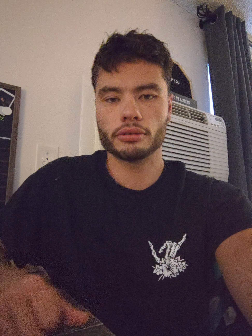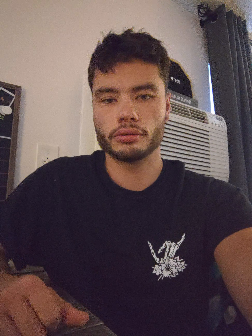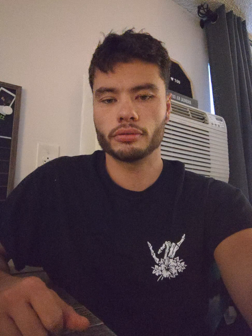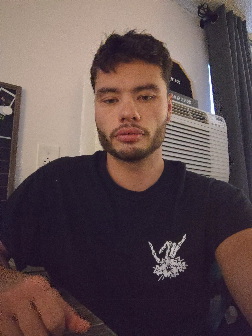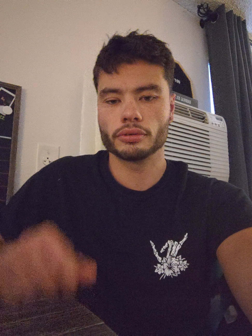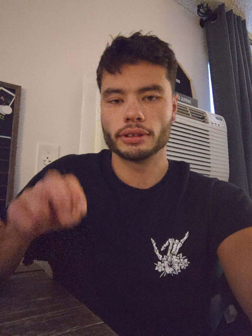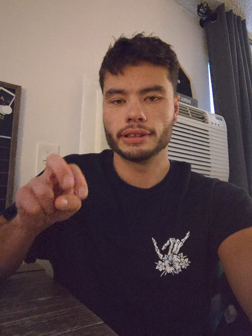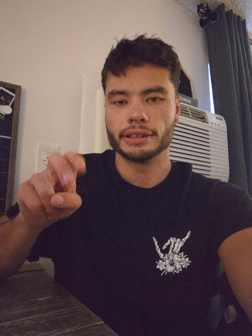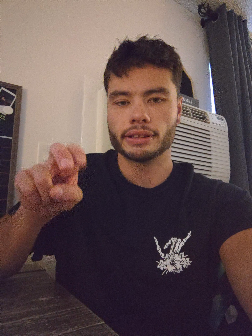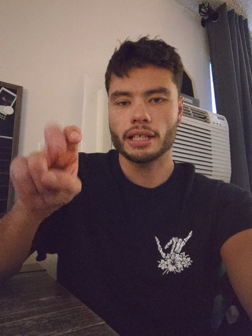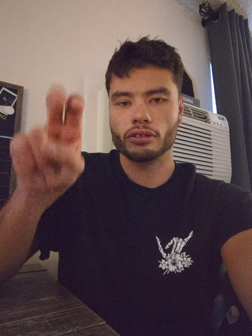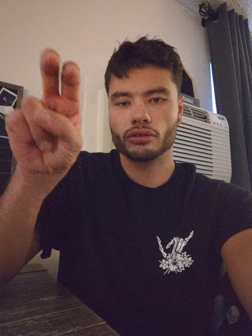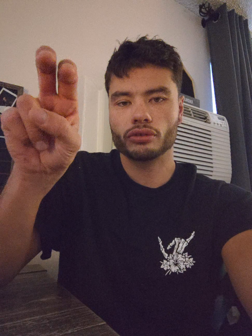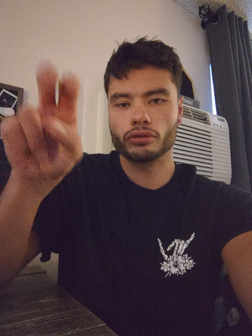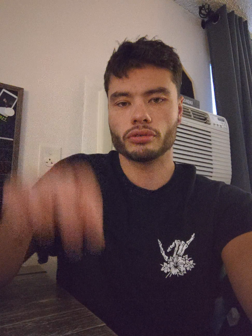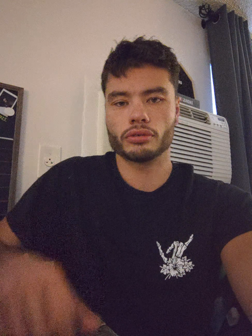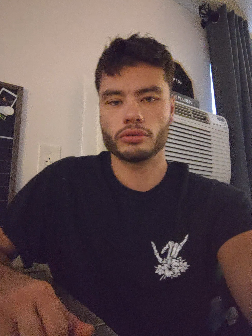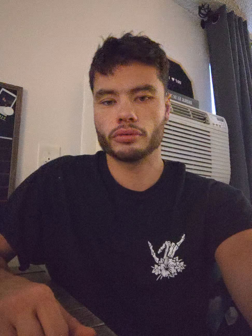stairs